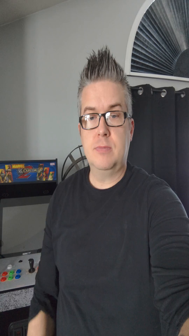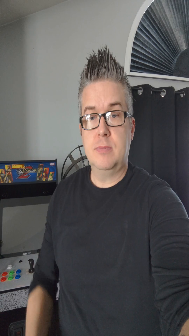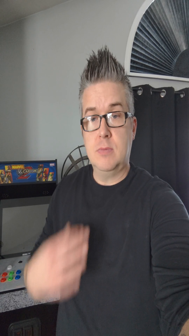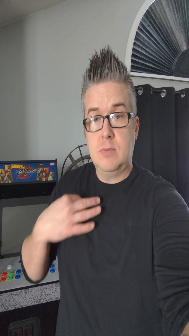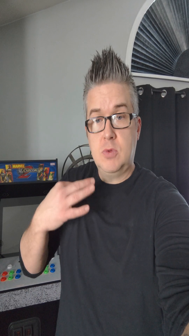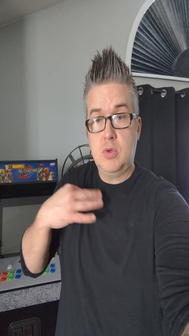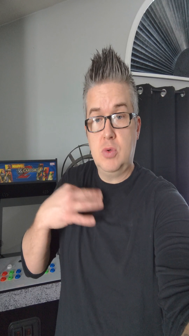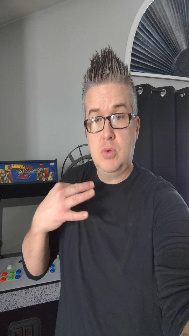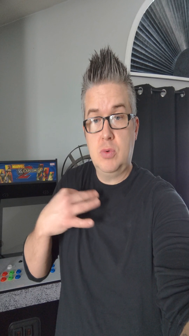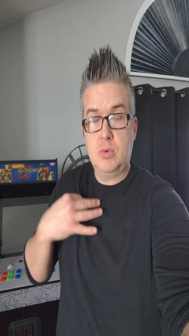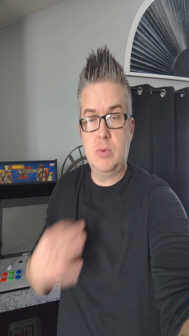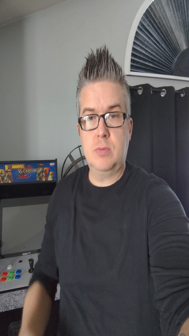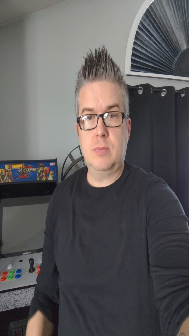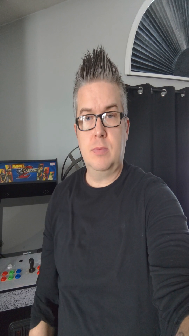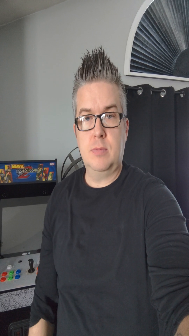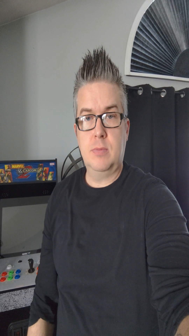shirt